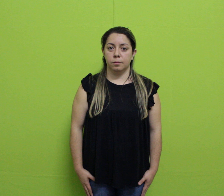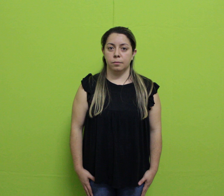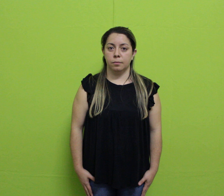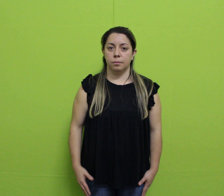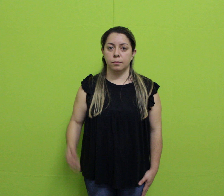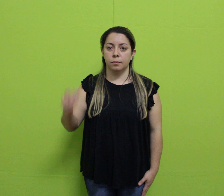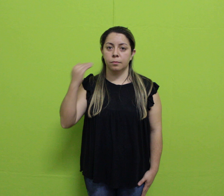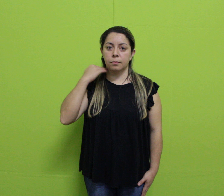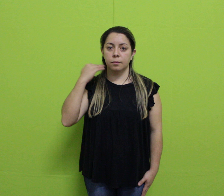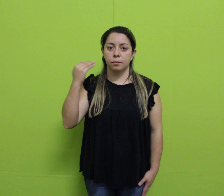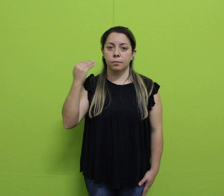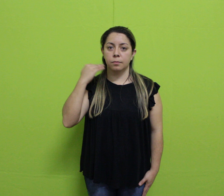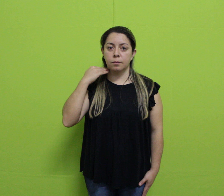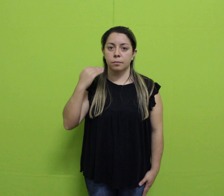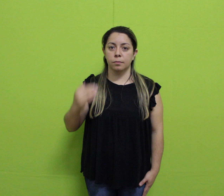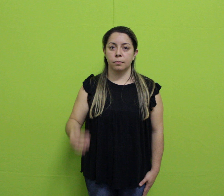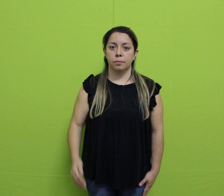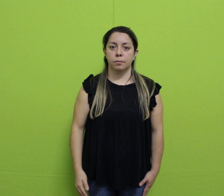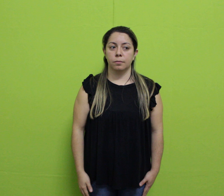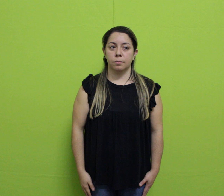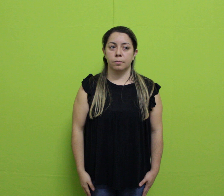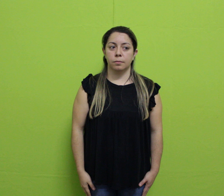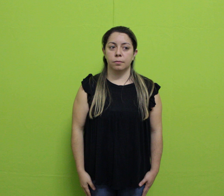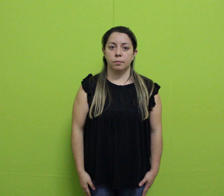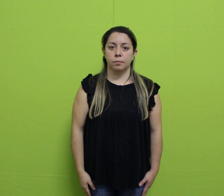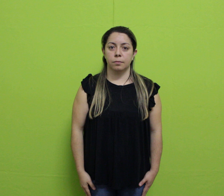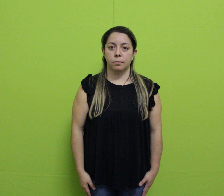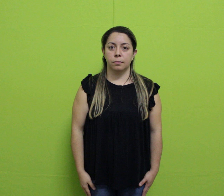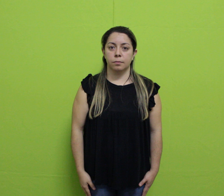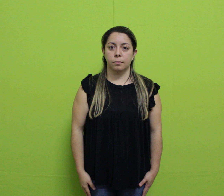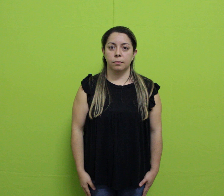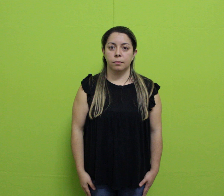banco